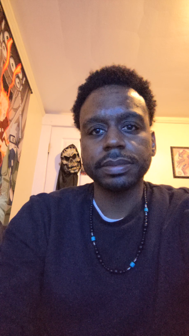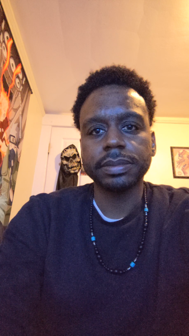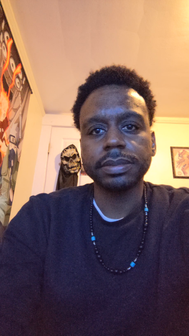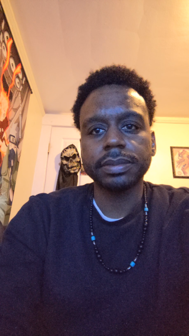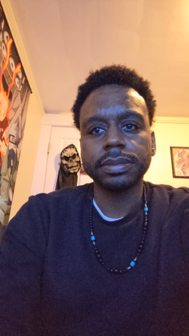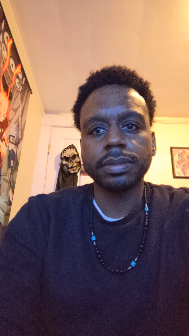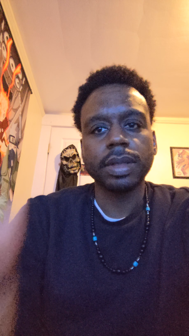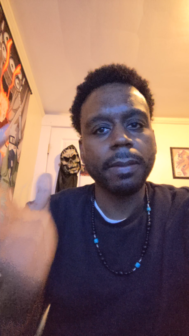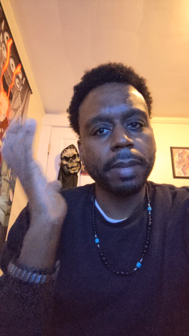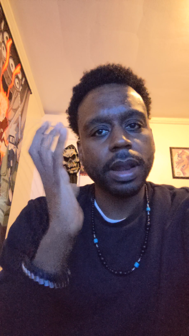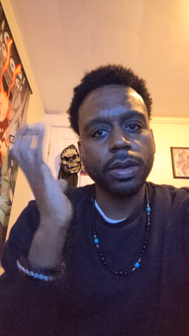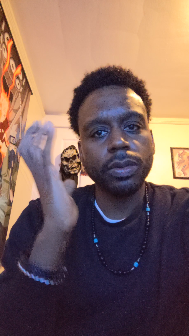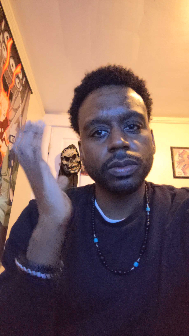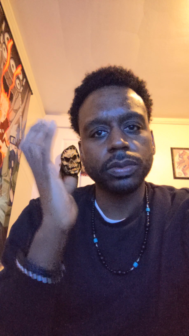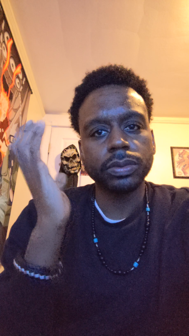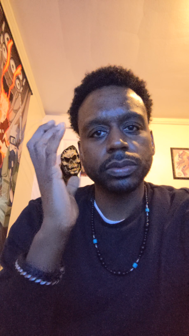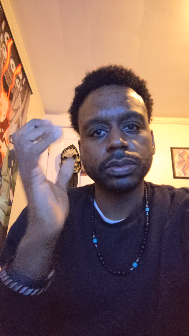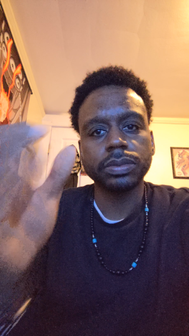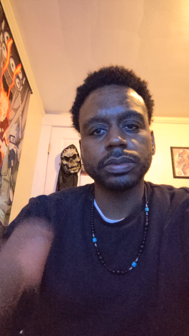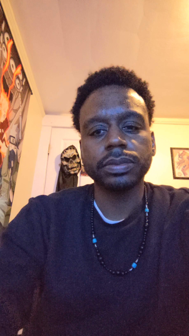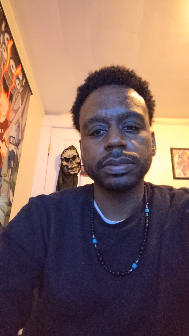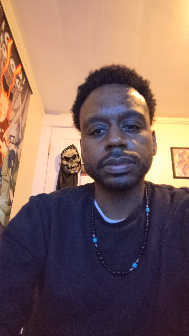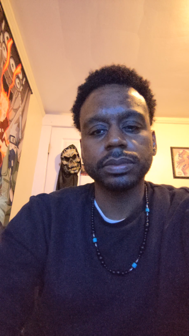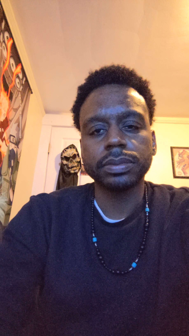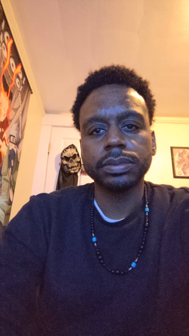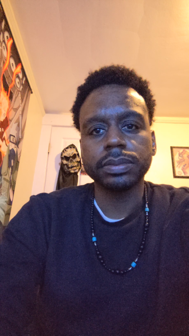pillow